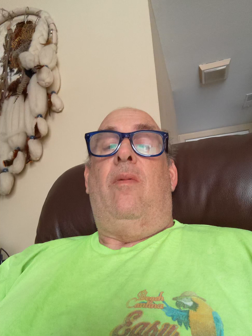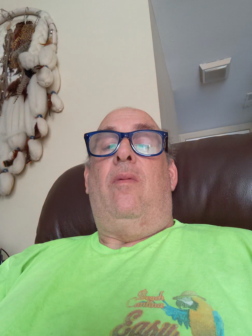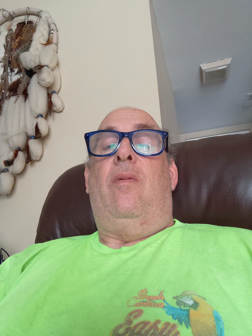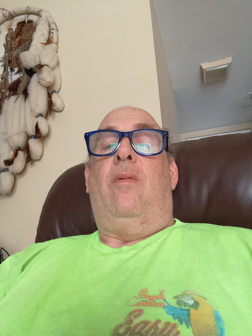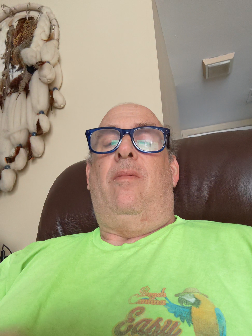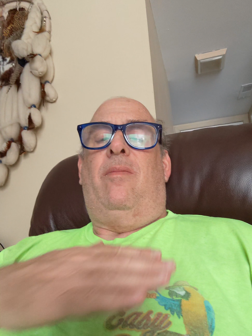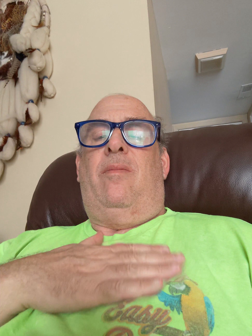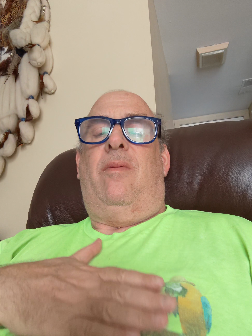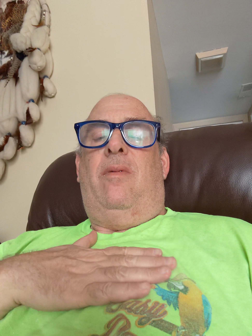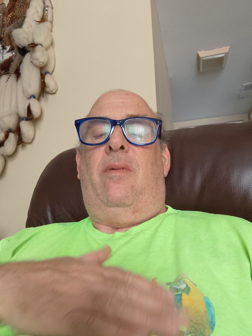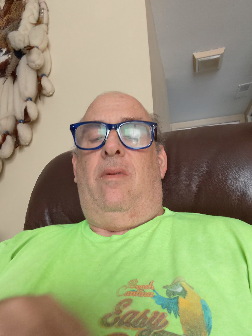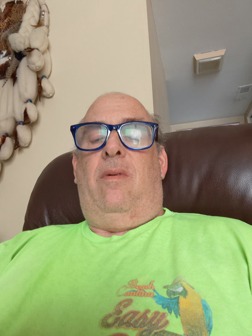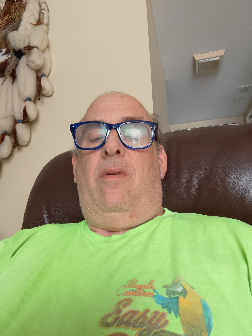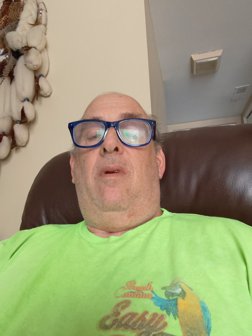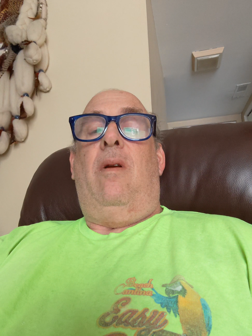please